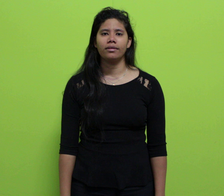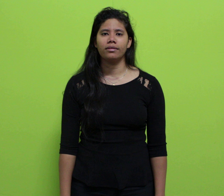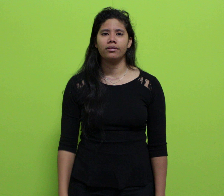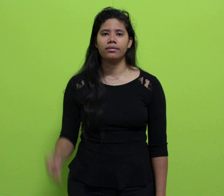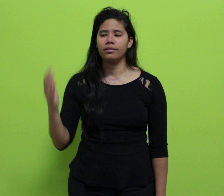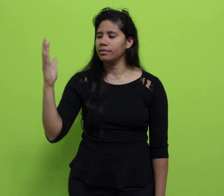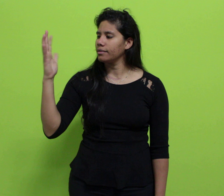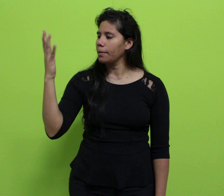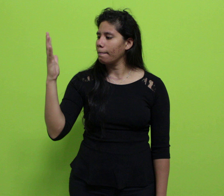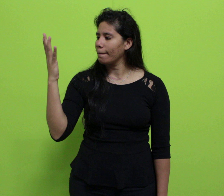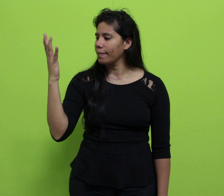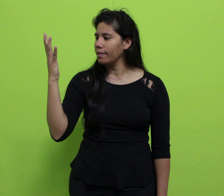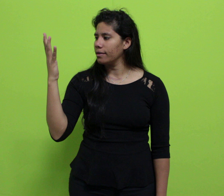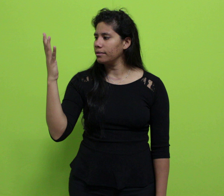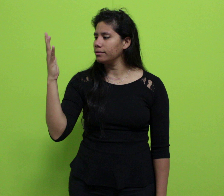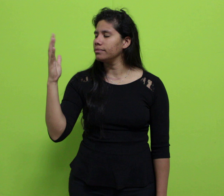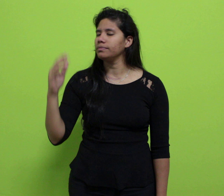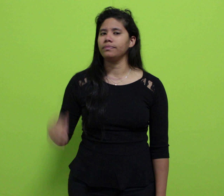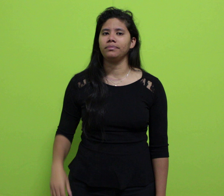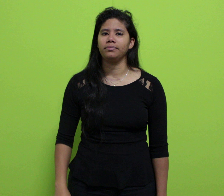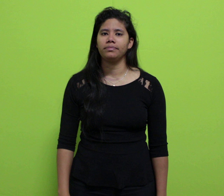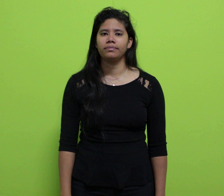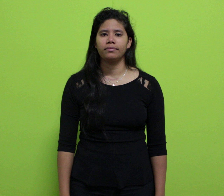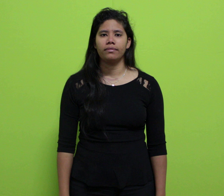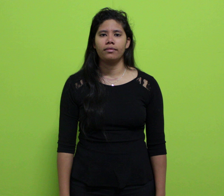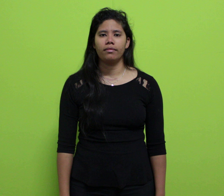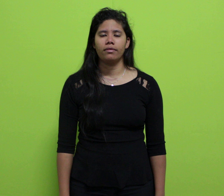espelho